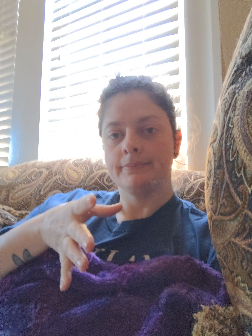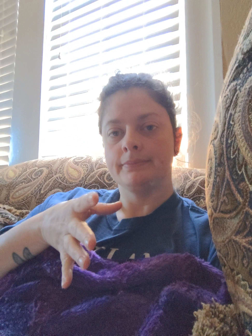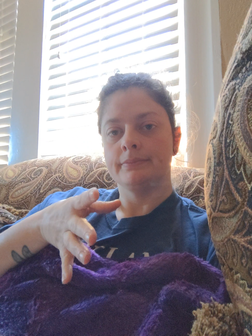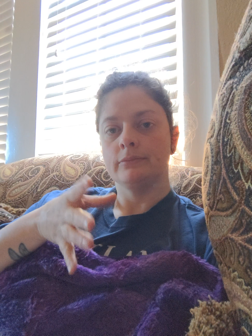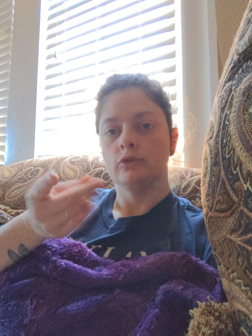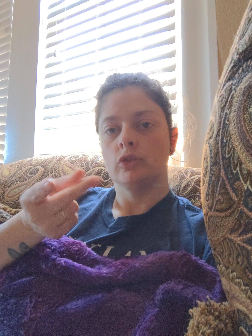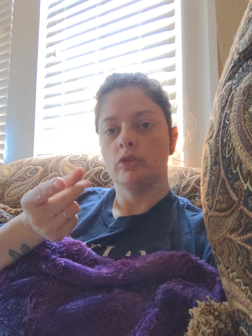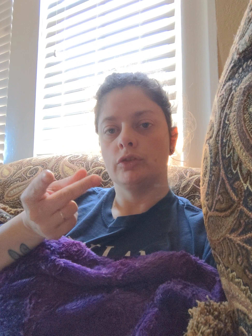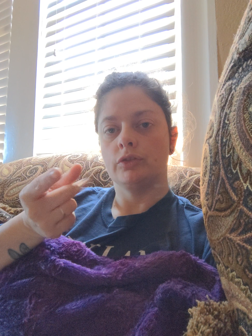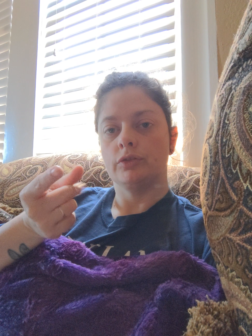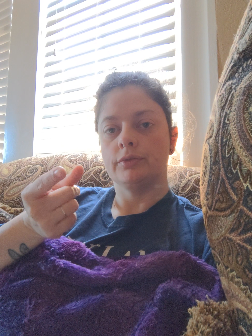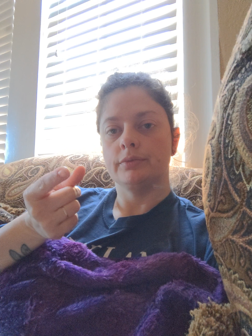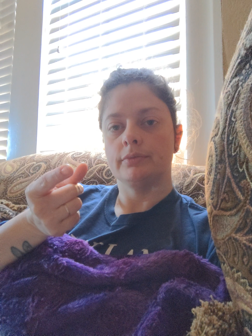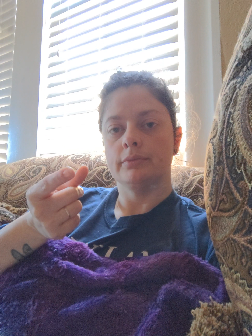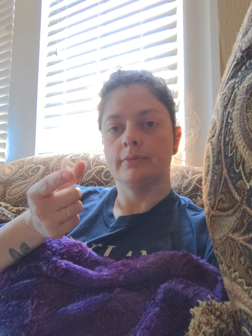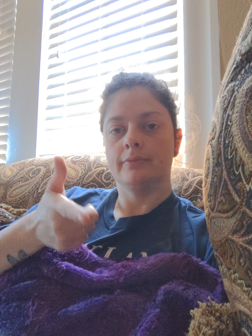dog